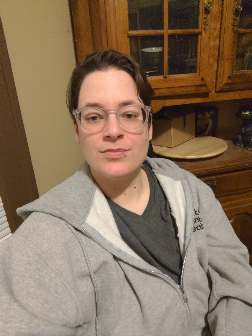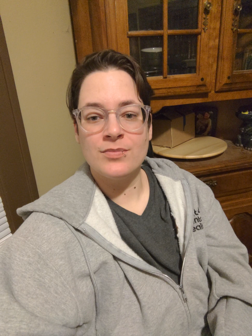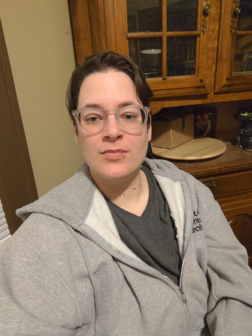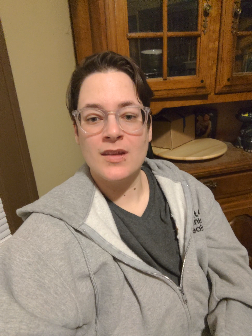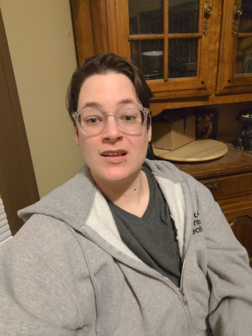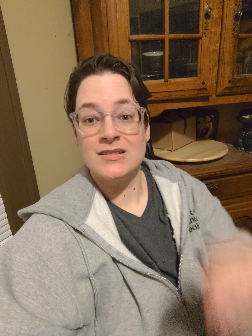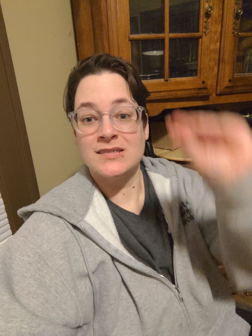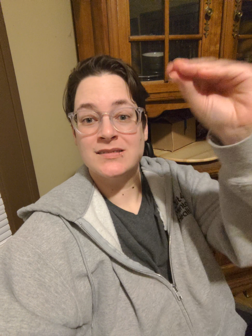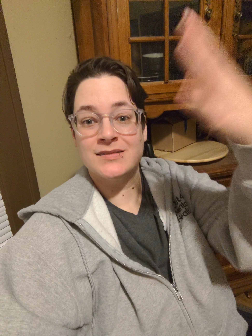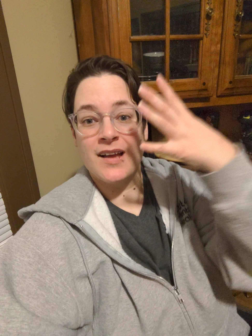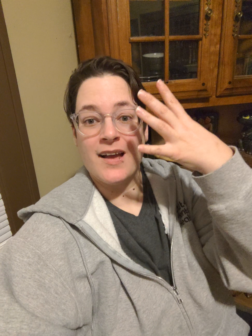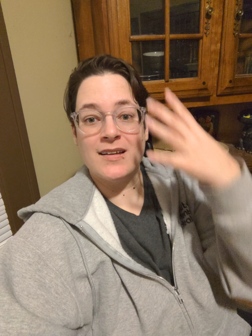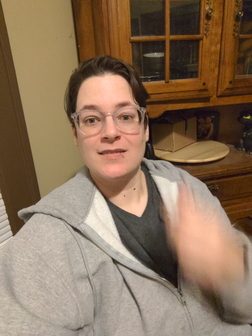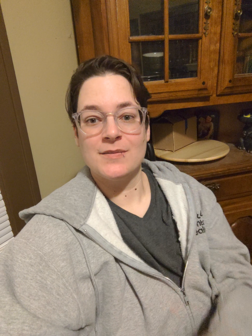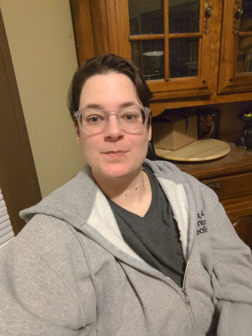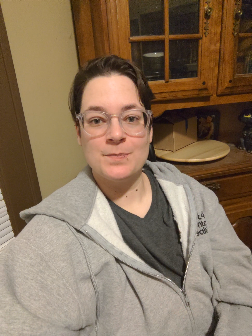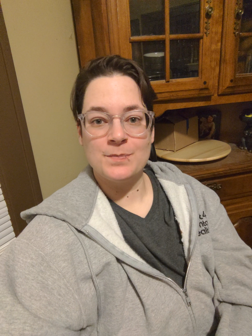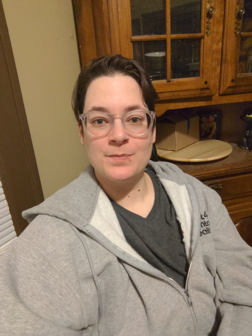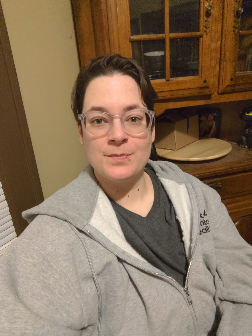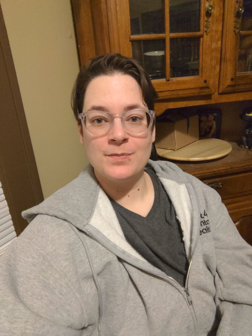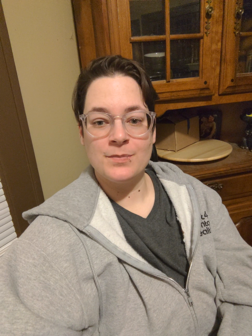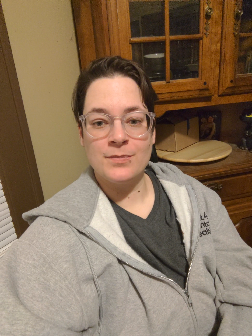sun